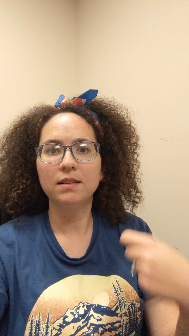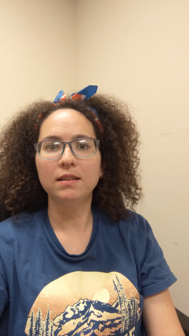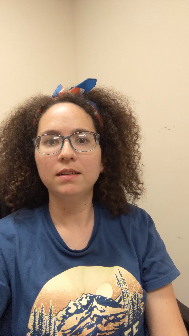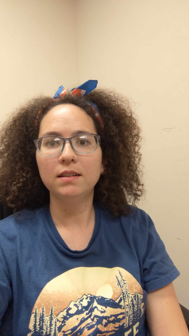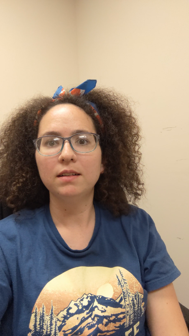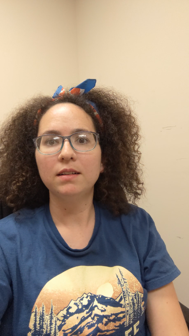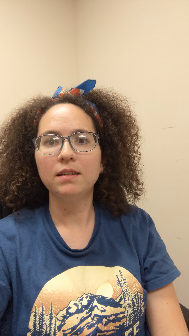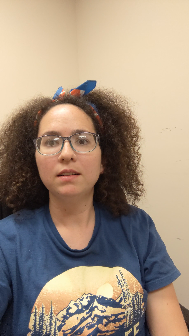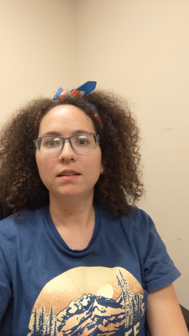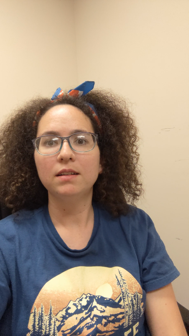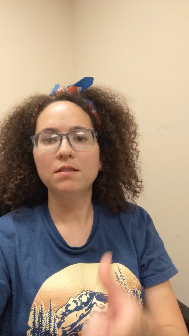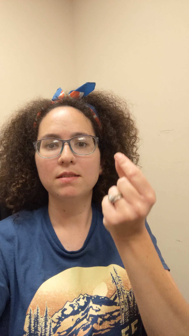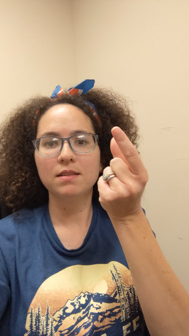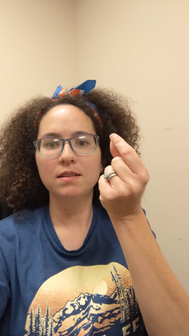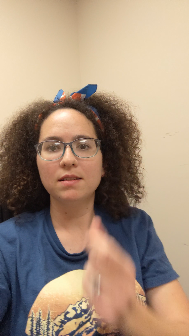do